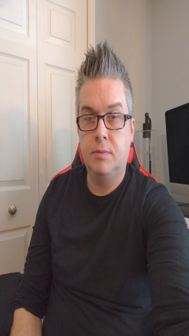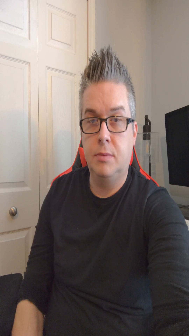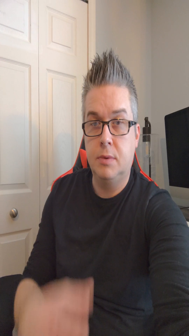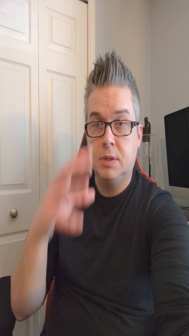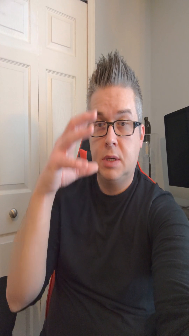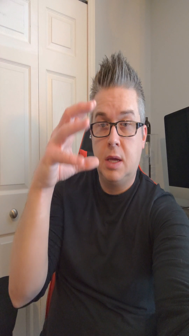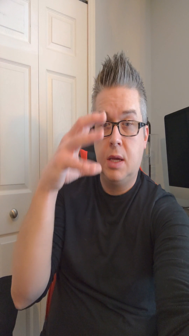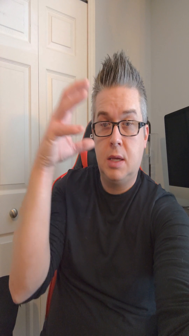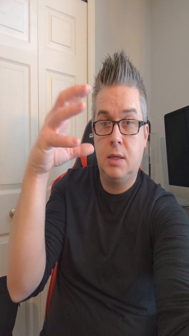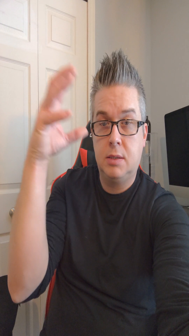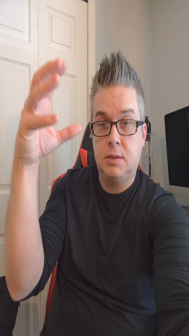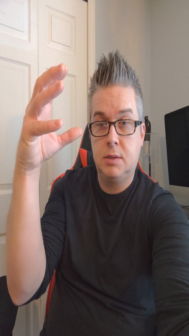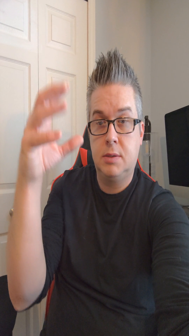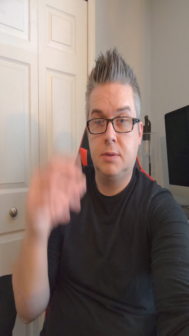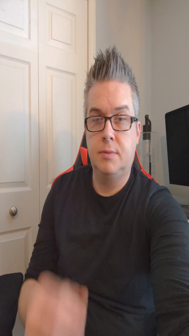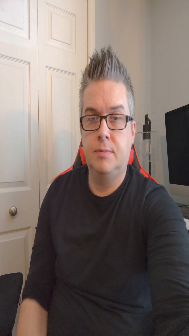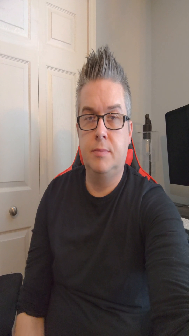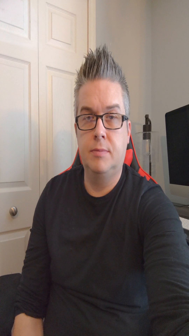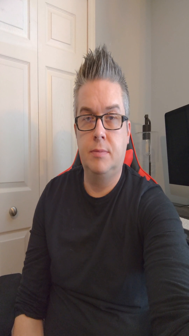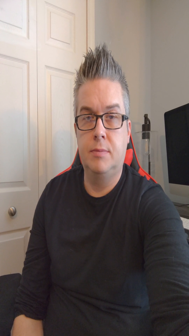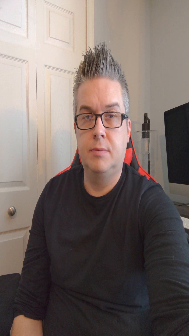cloud